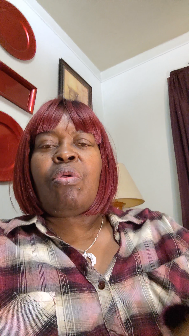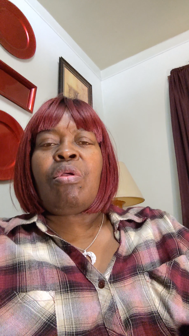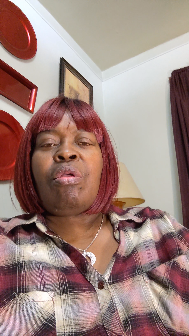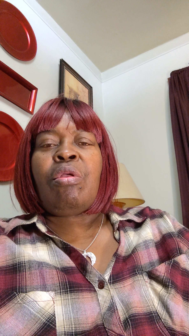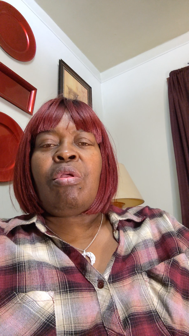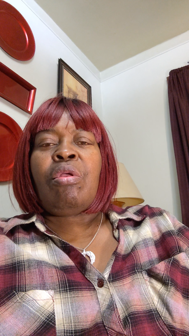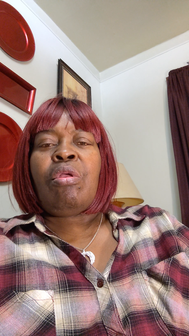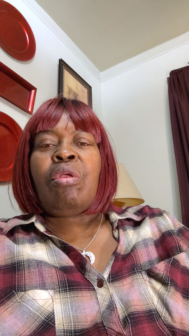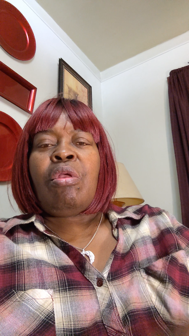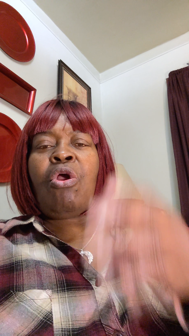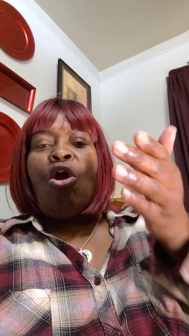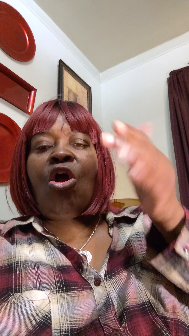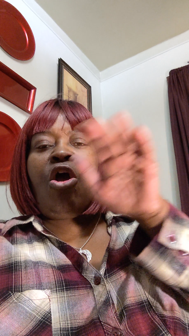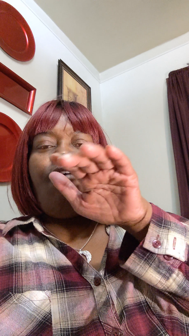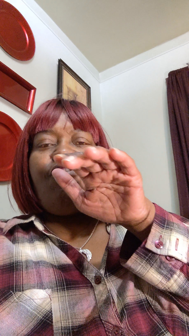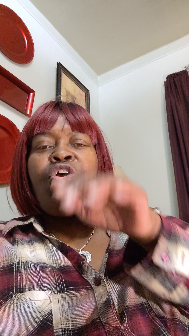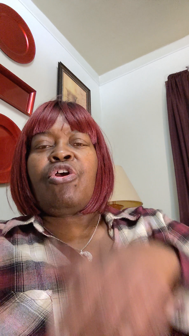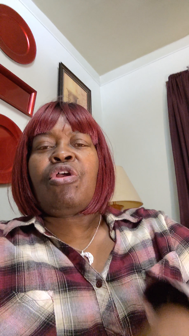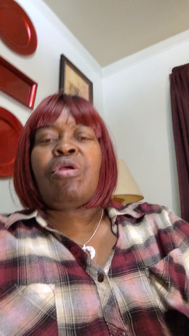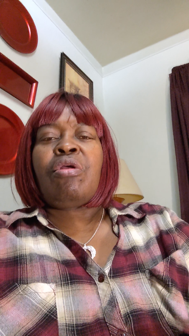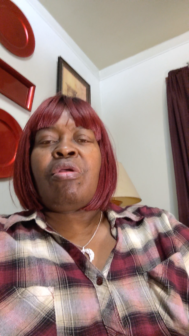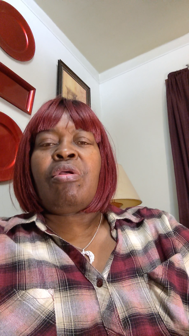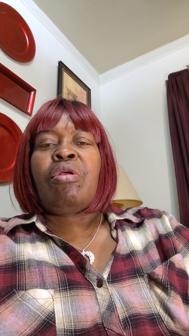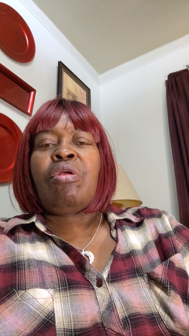cover